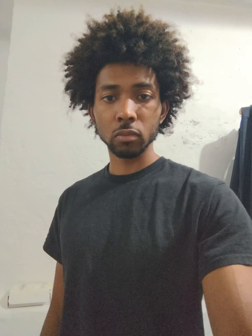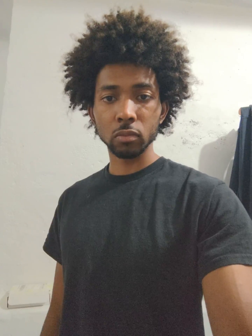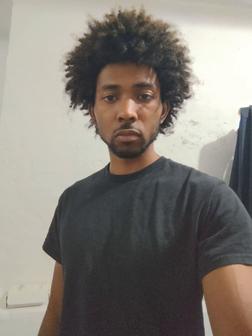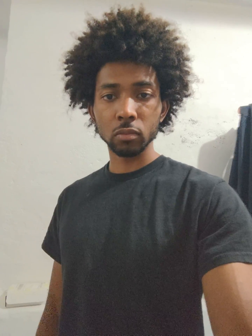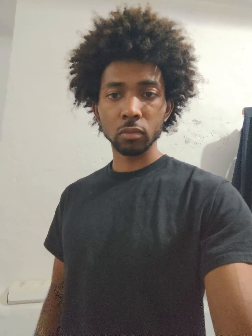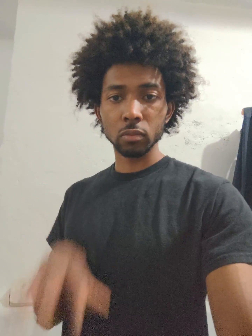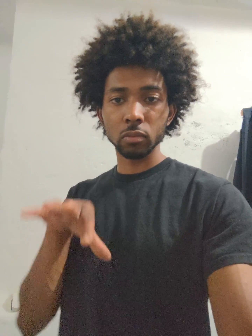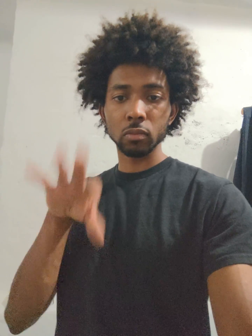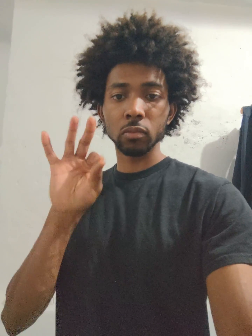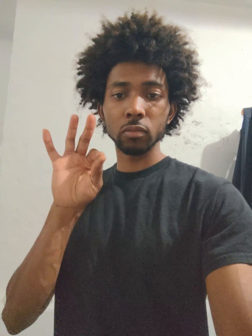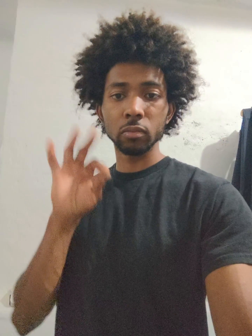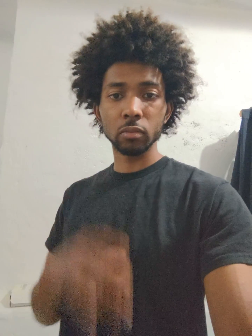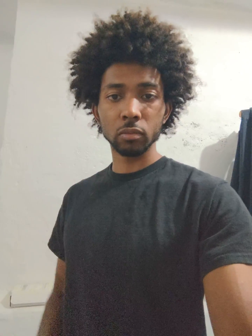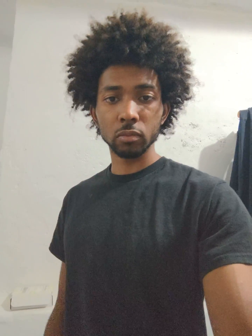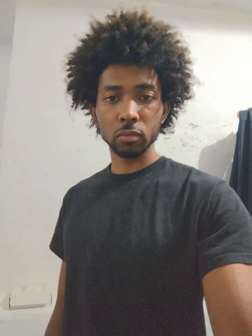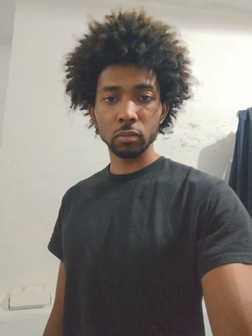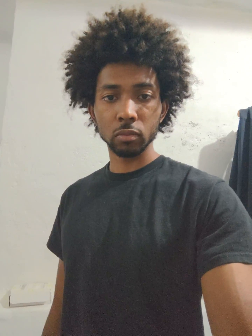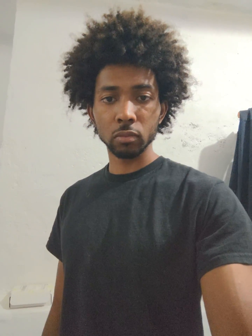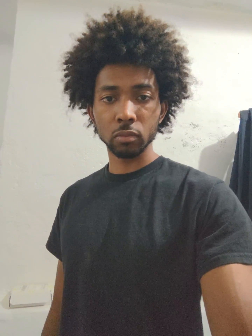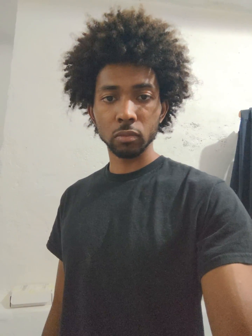pick